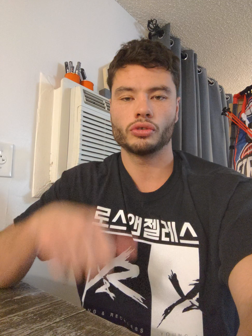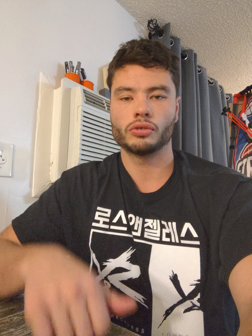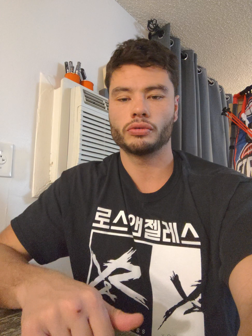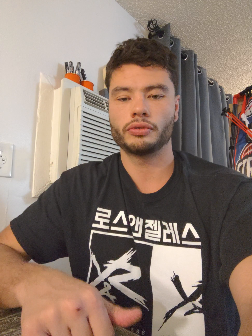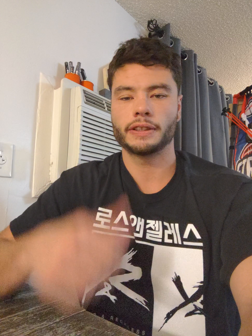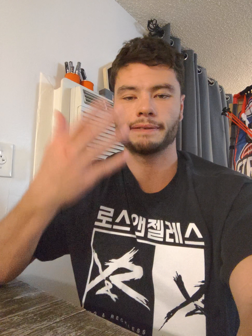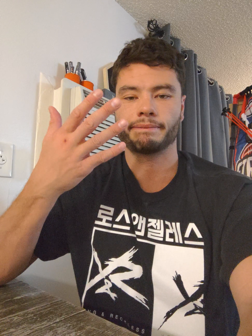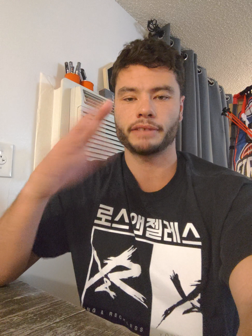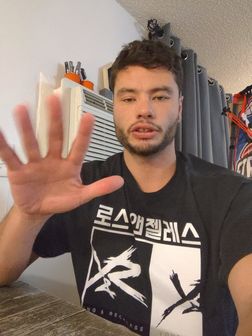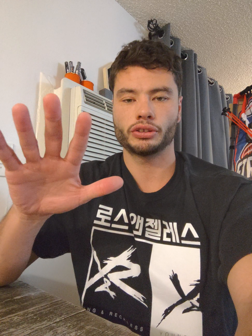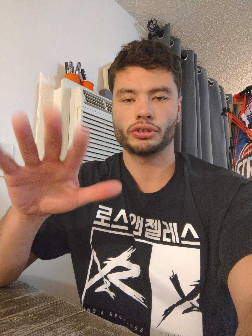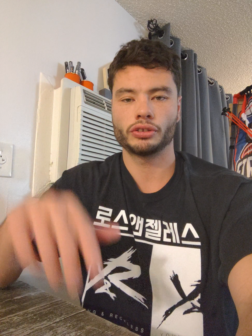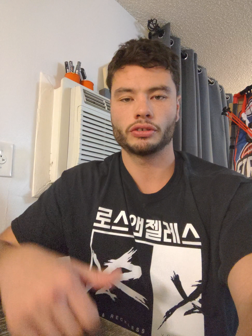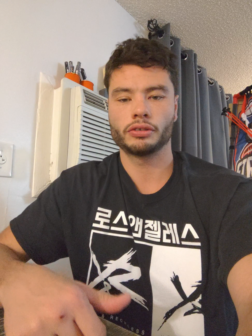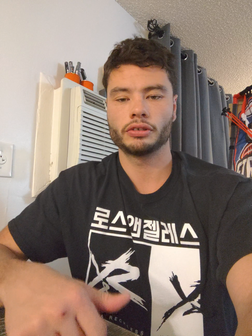finish